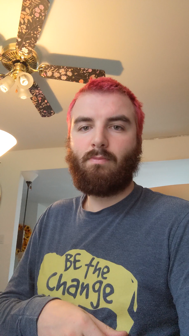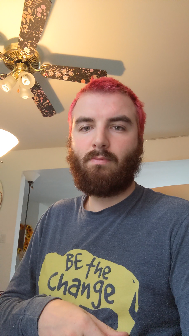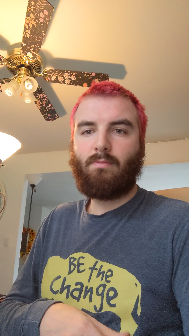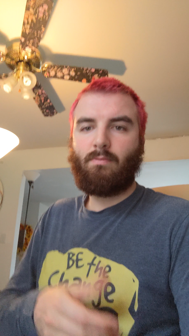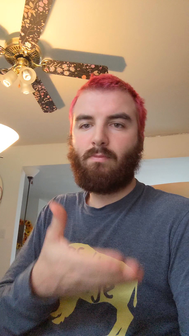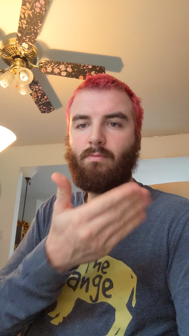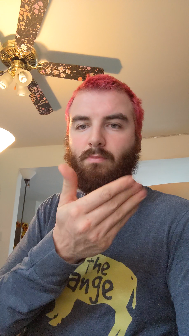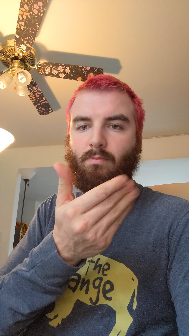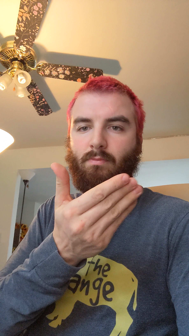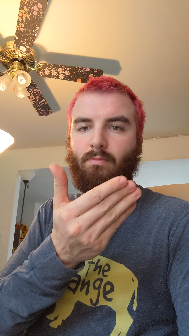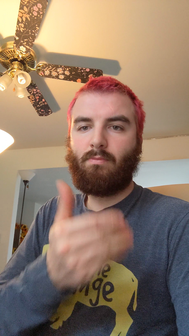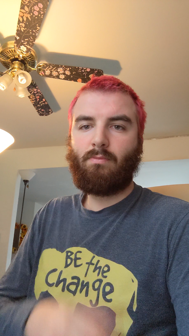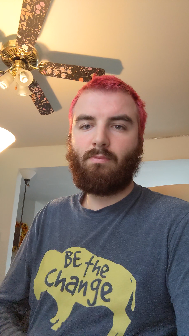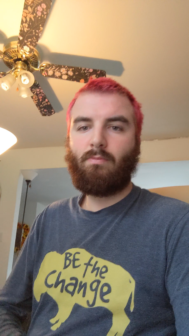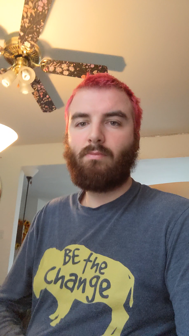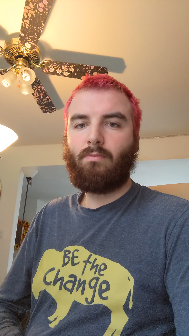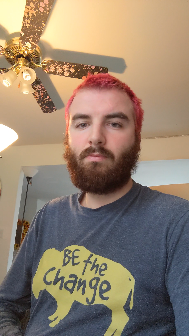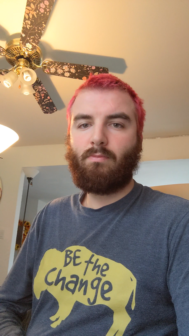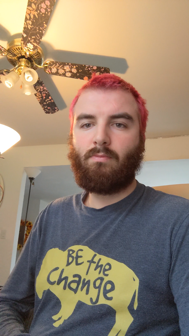butterfly